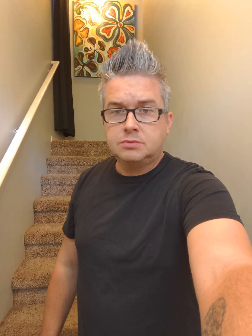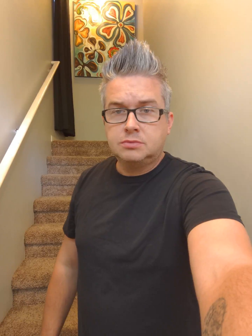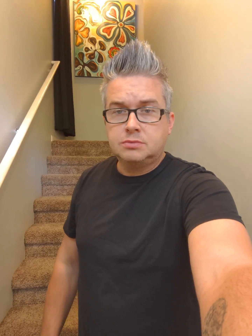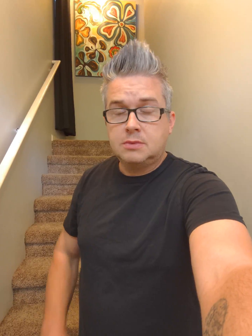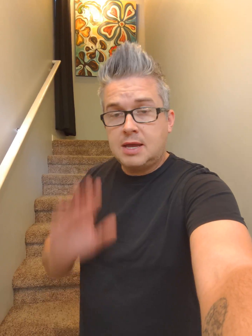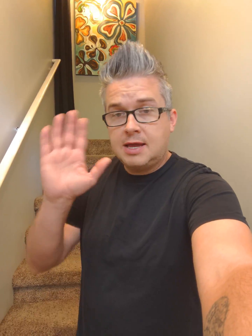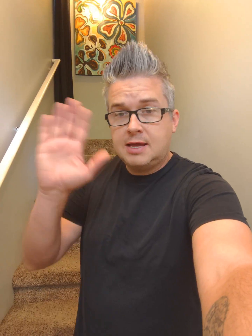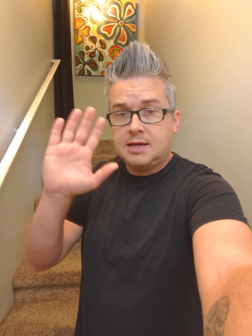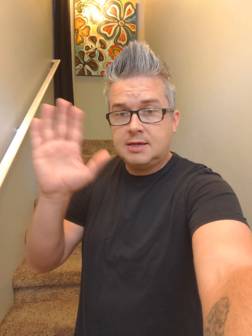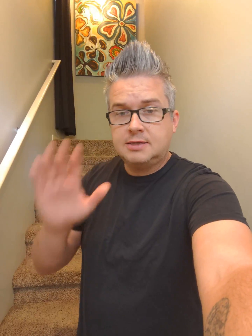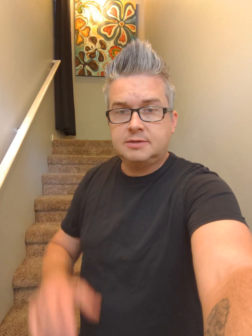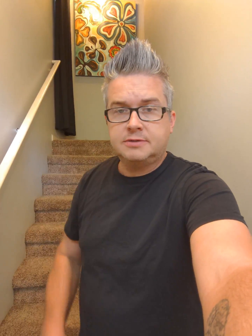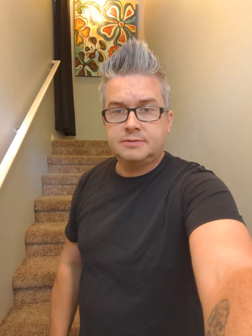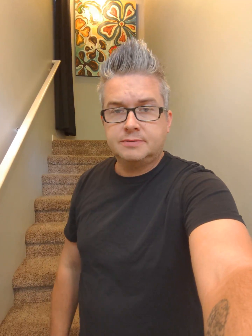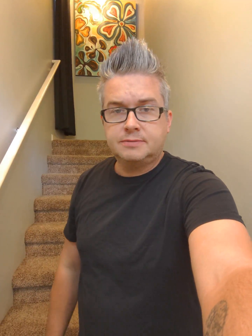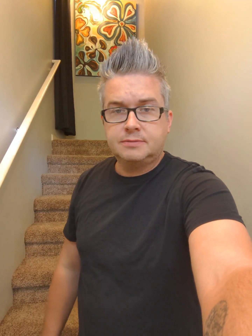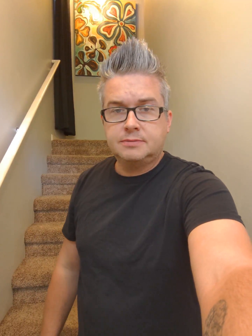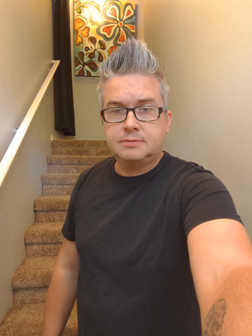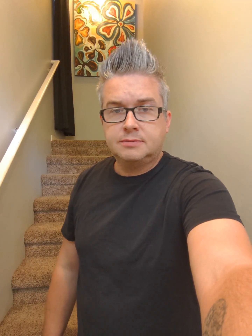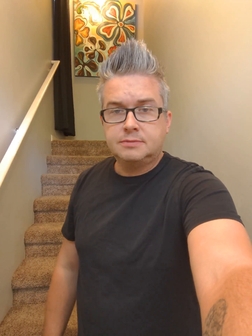hi